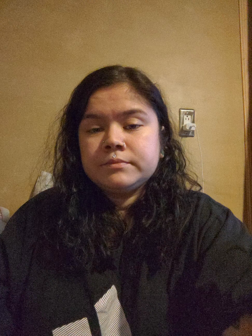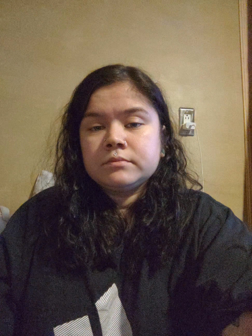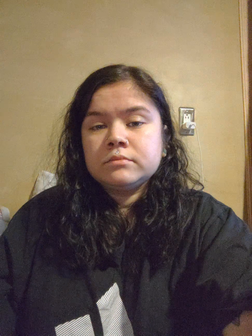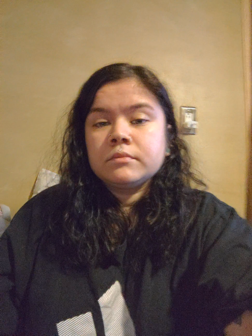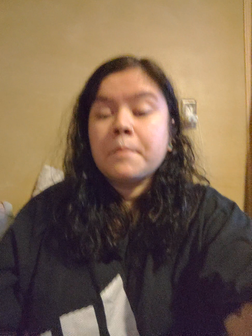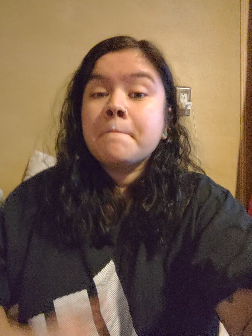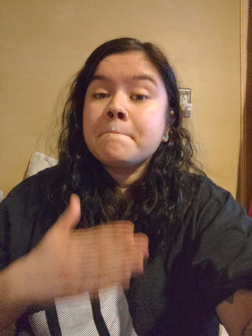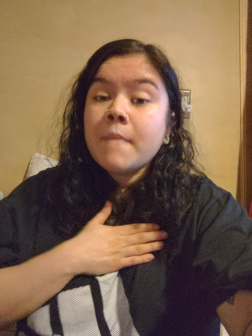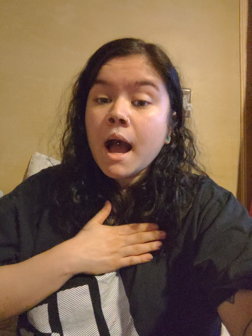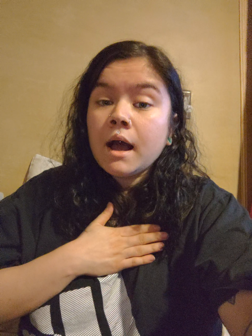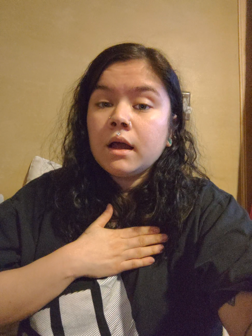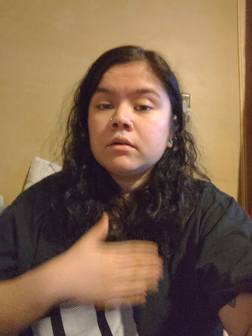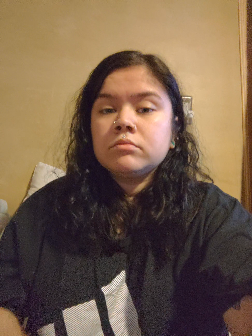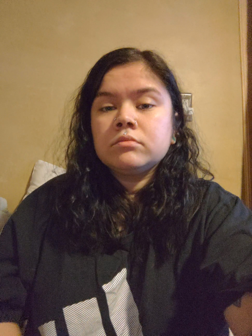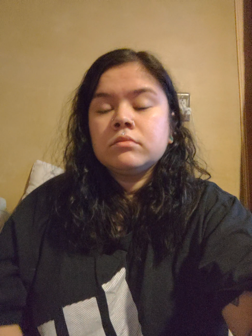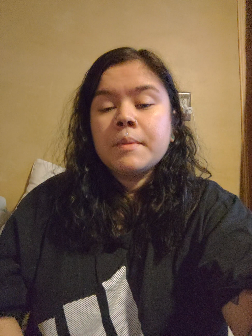my